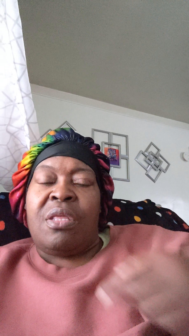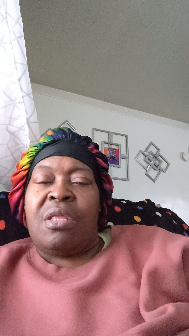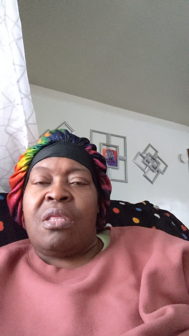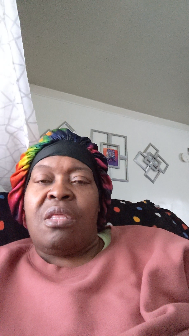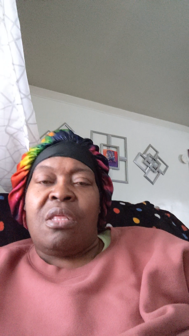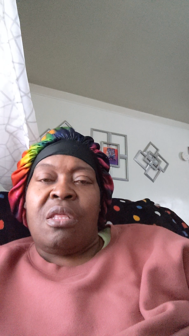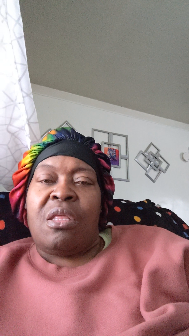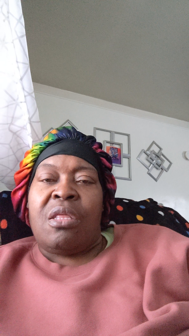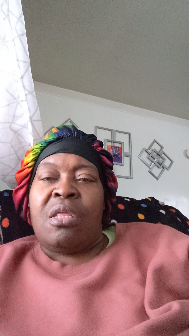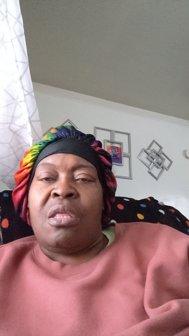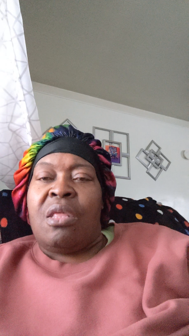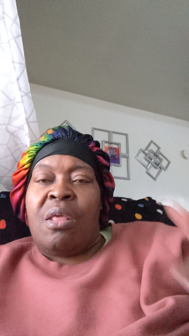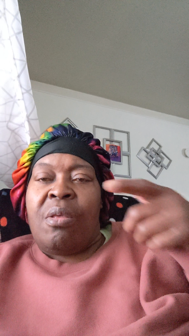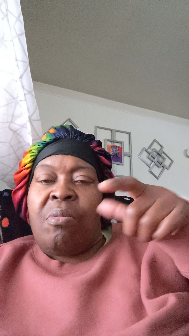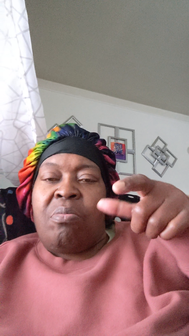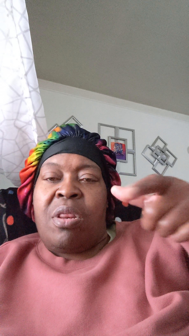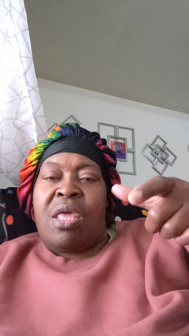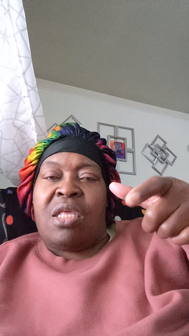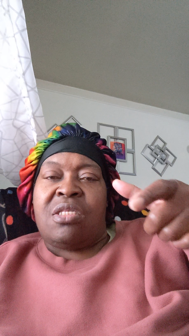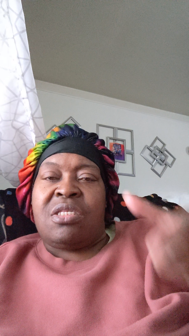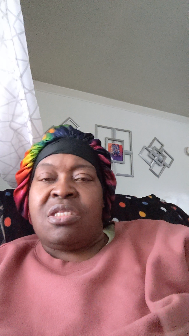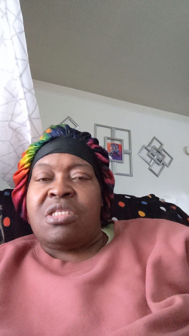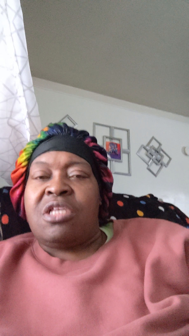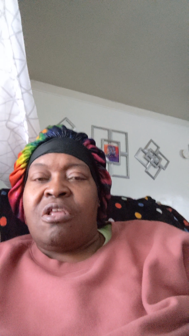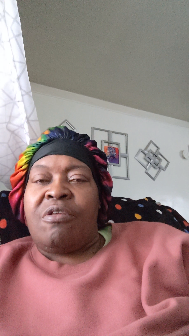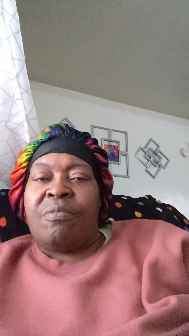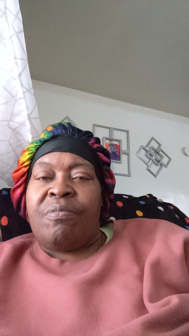plate